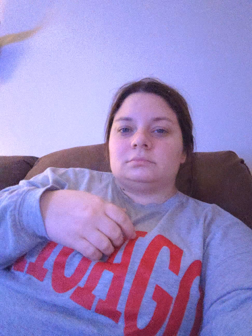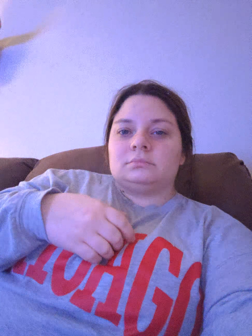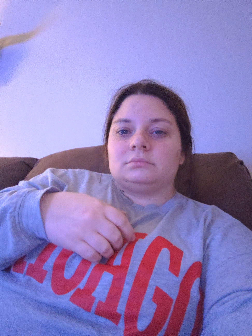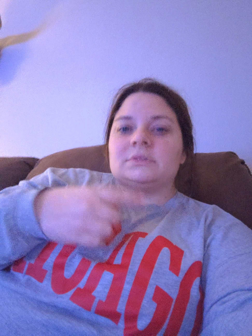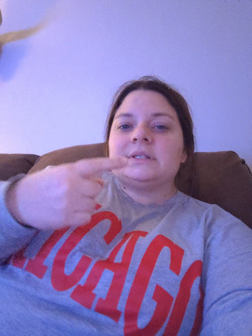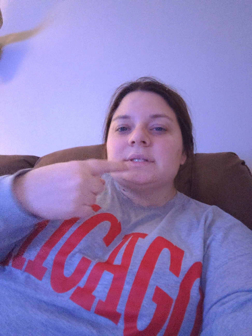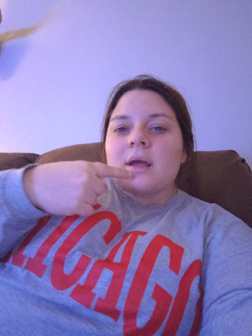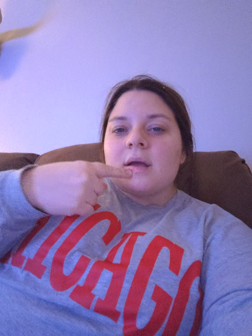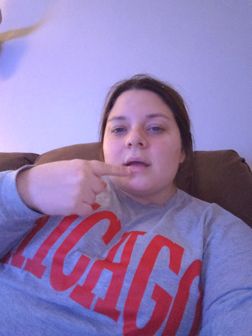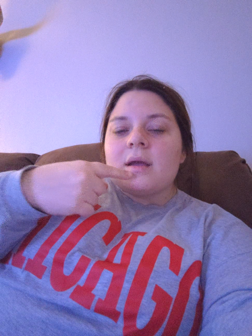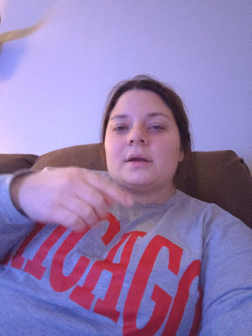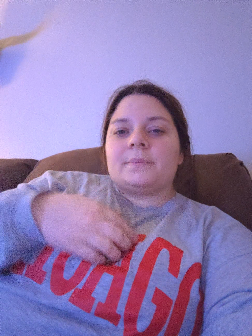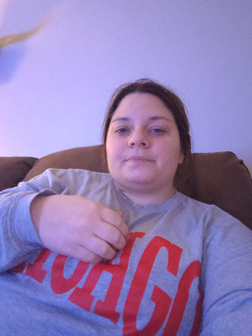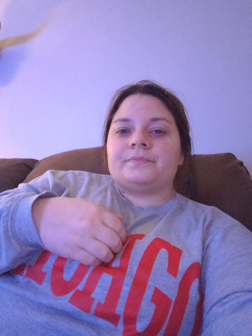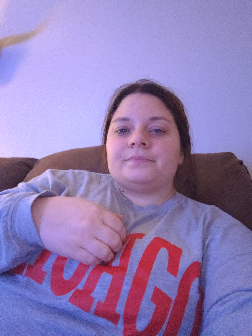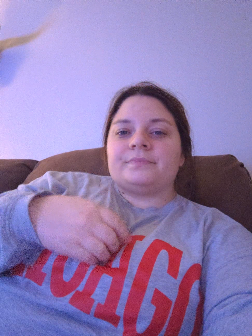say